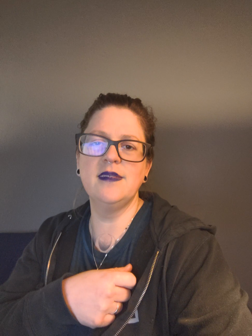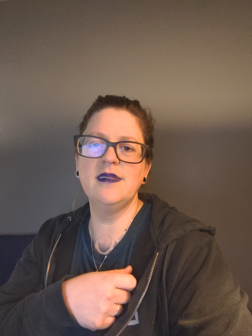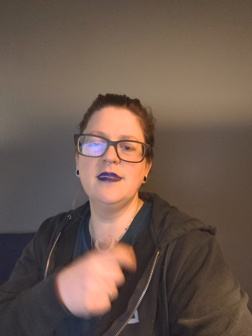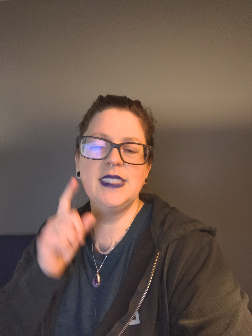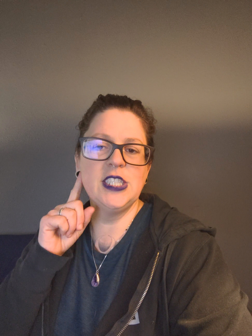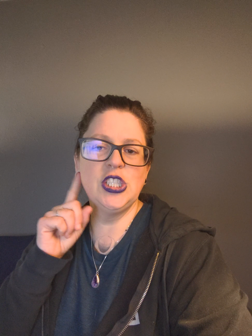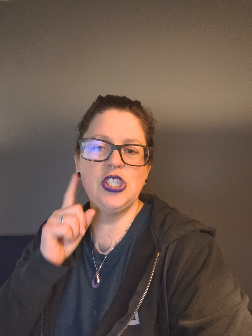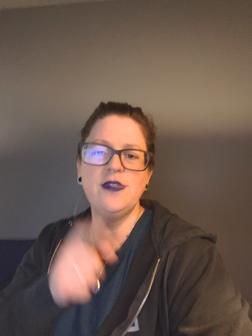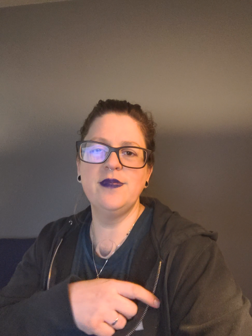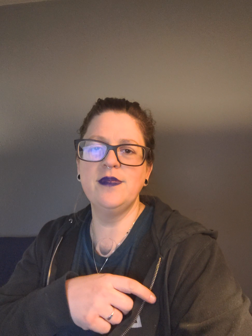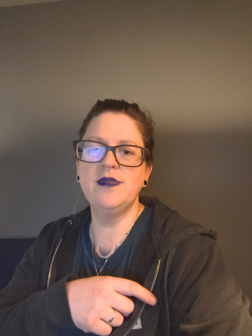hear